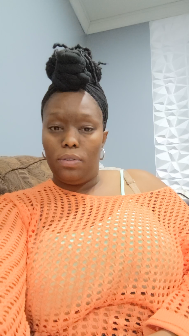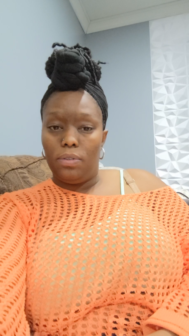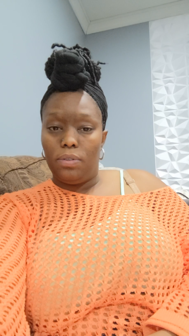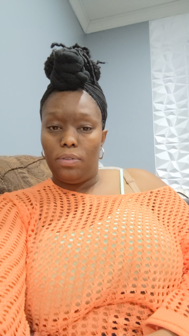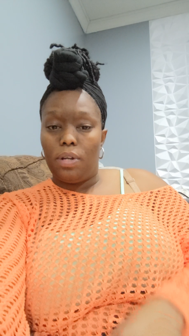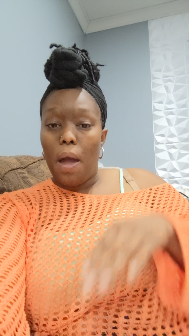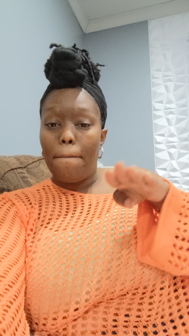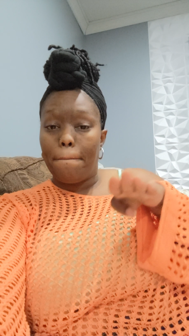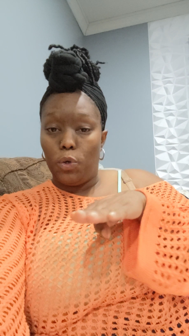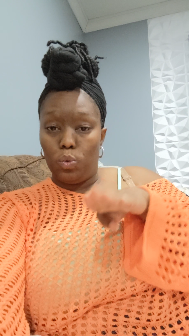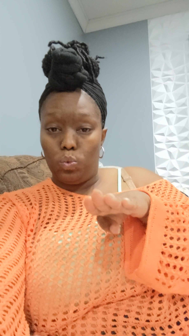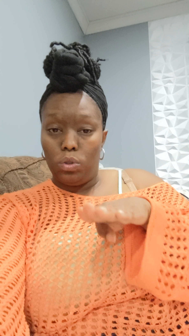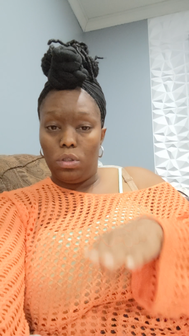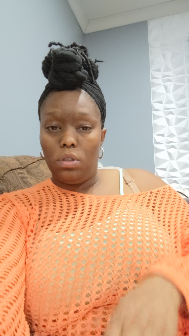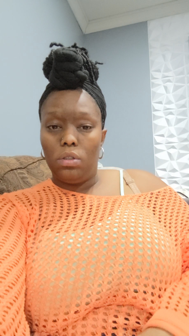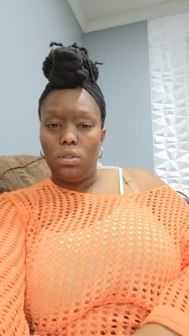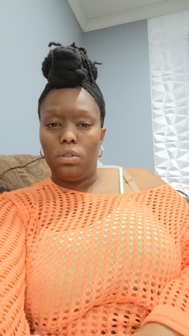boots